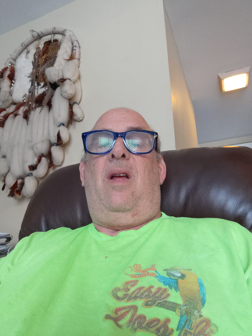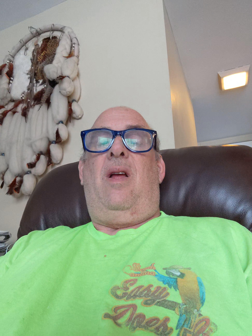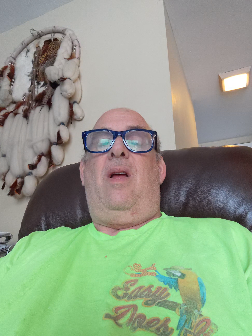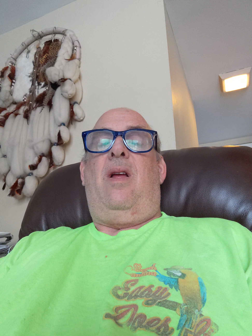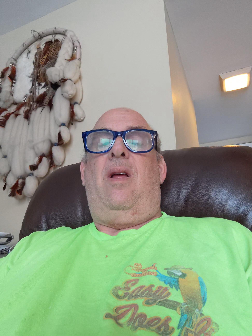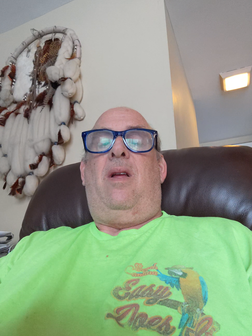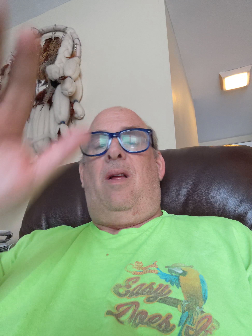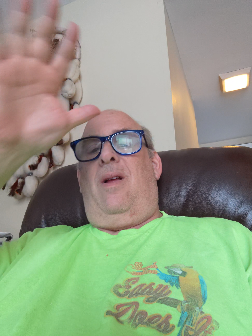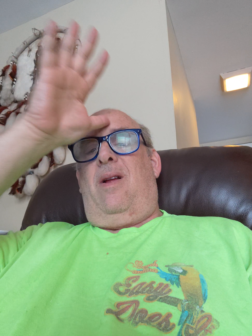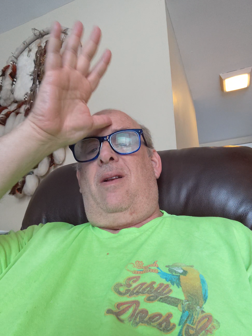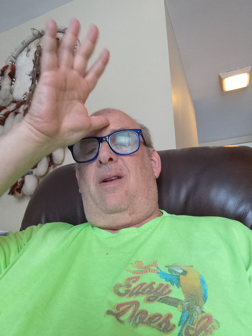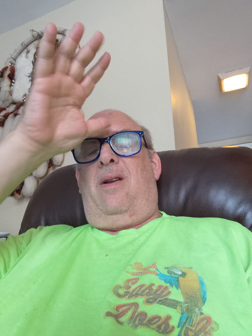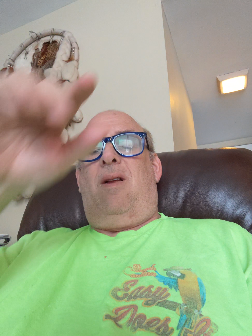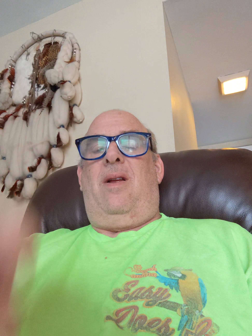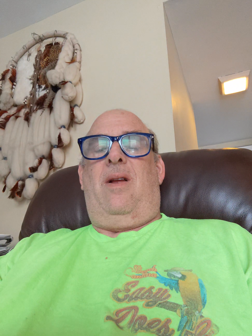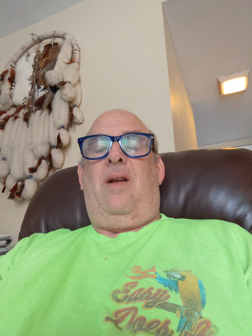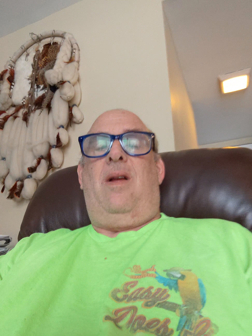dad